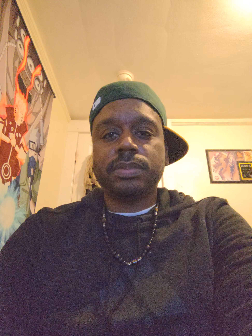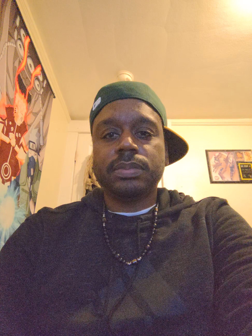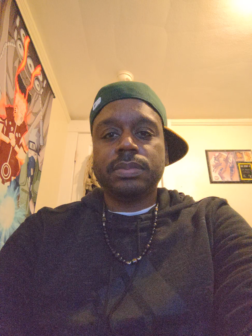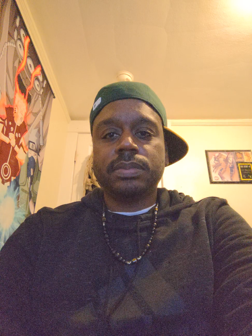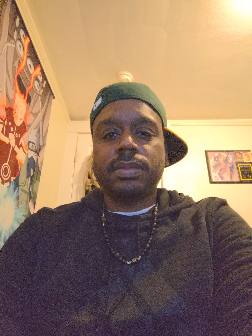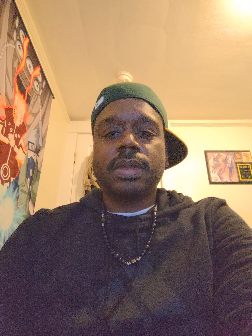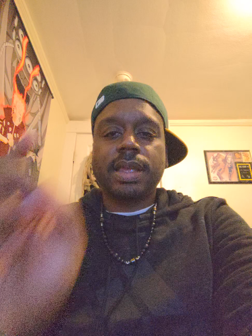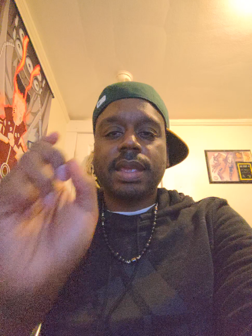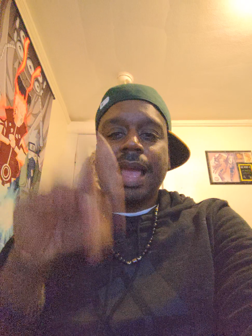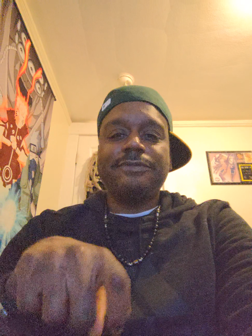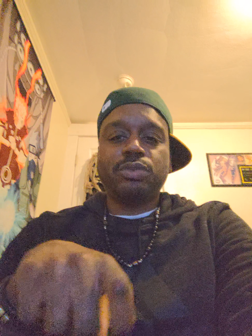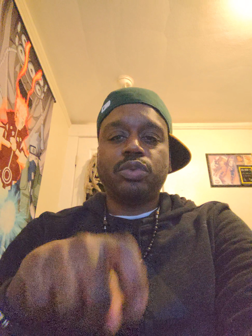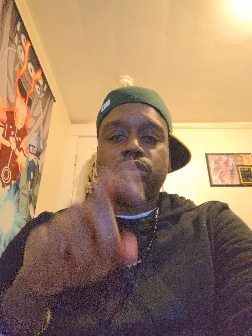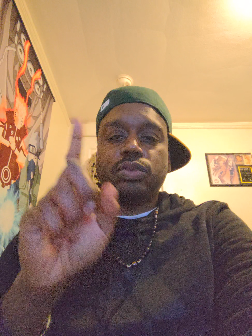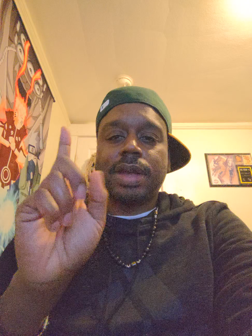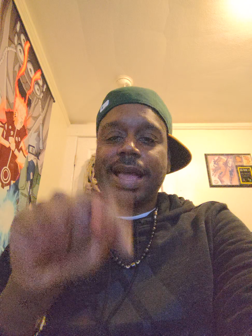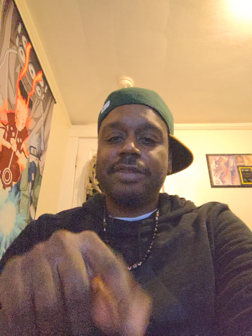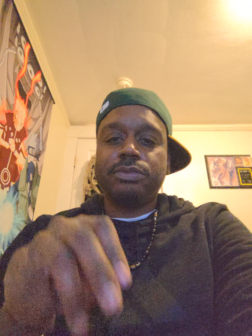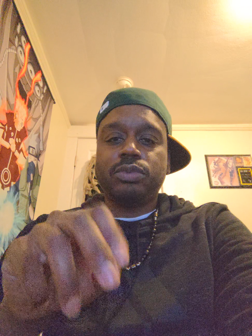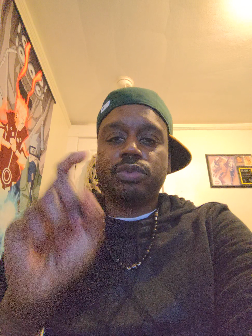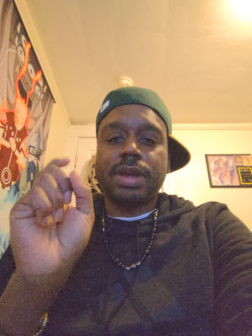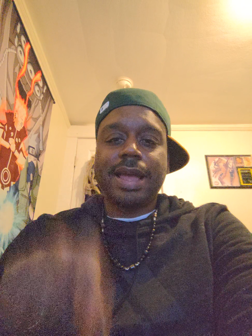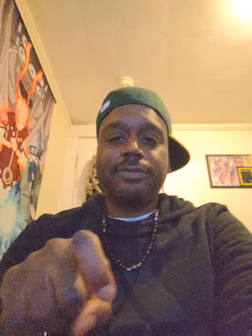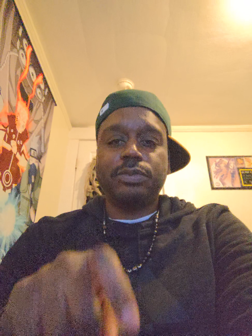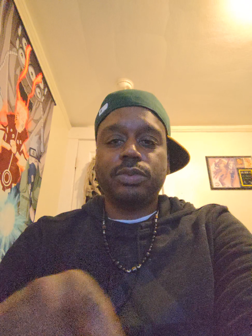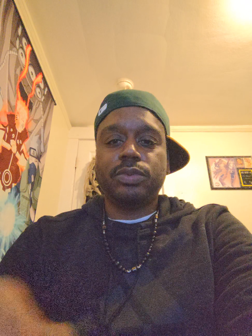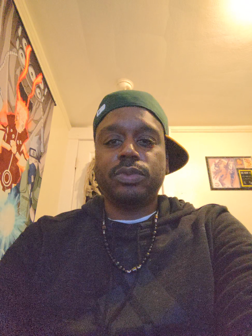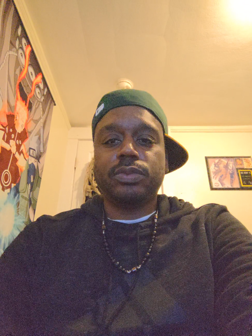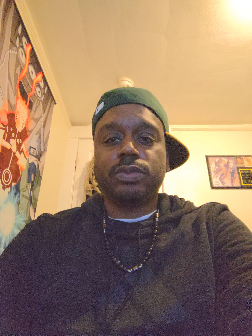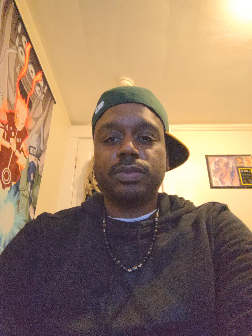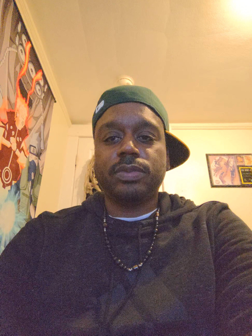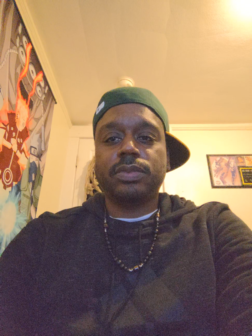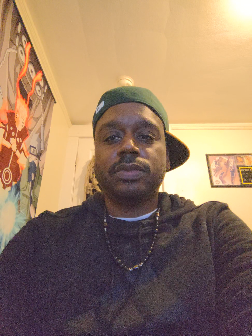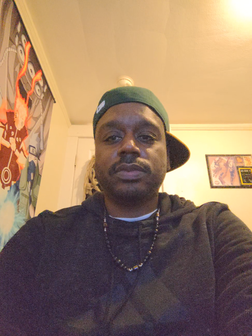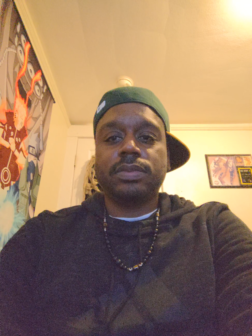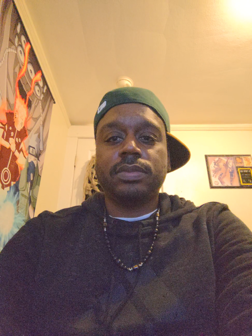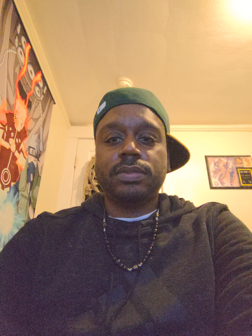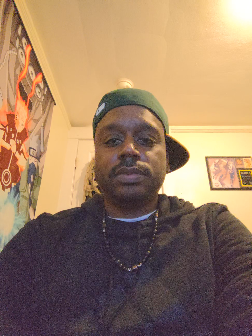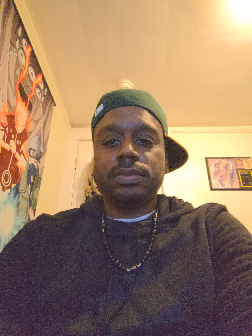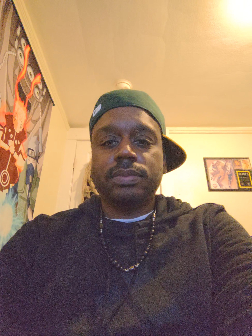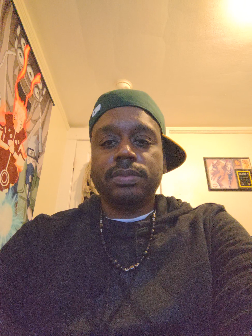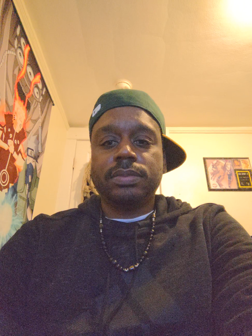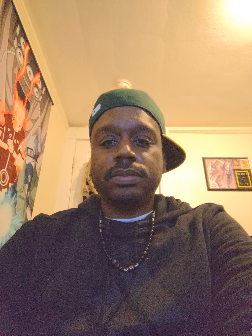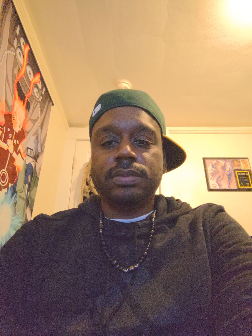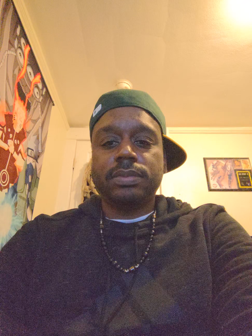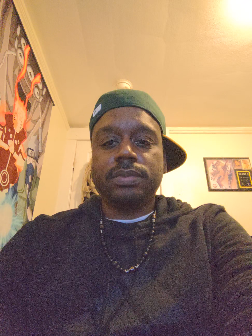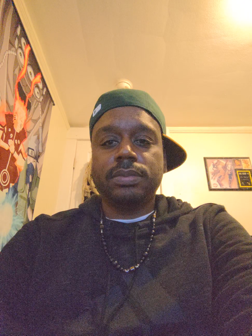have to